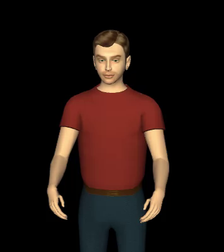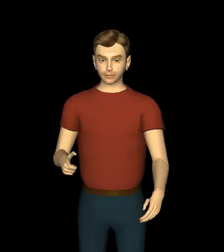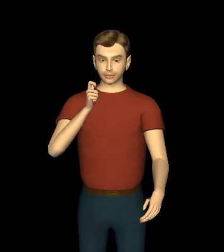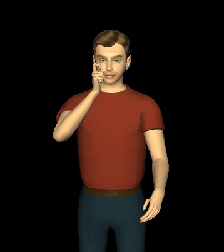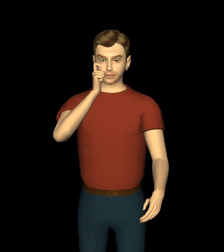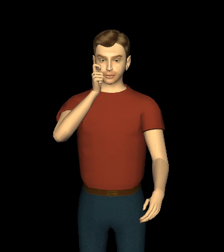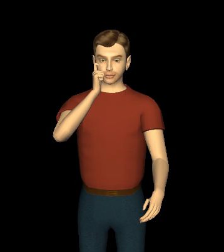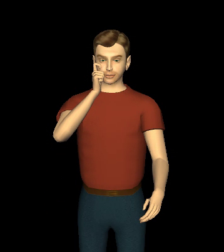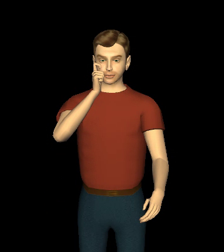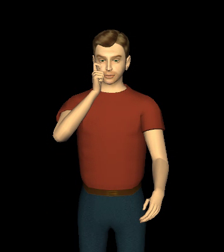بشرة